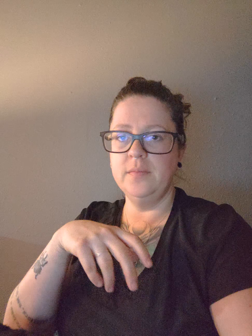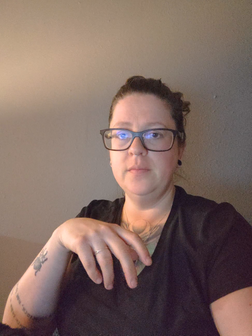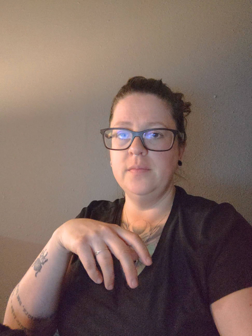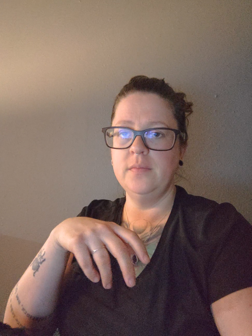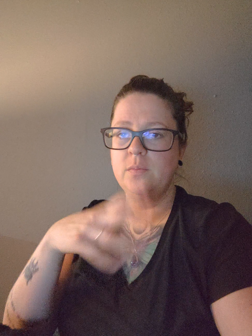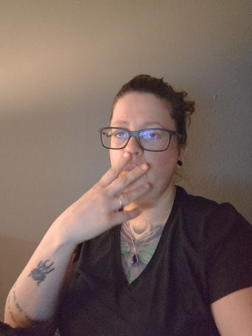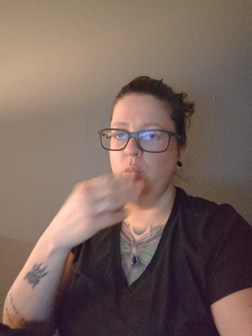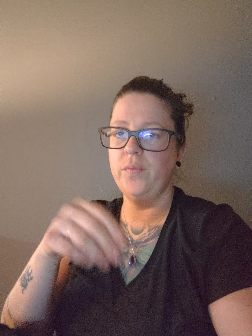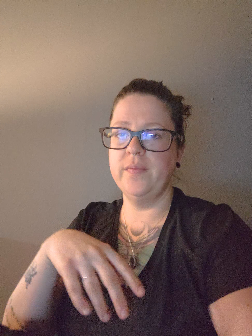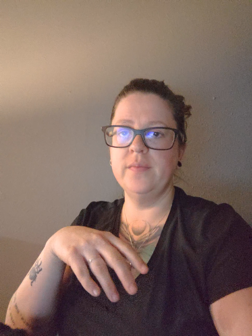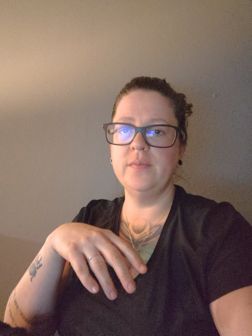wolf